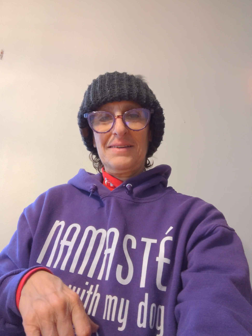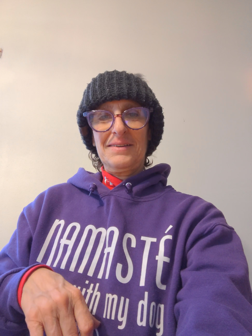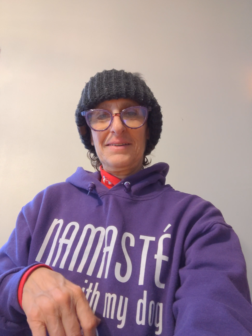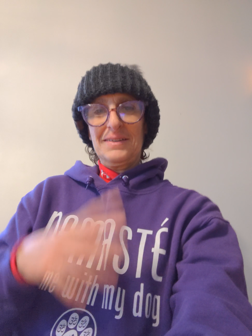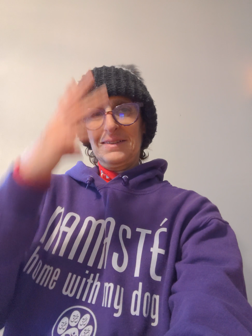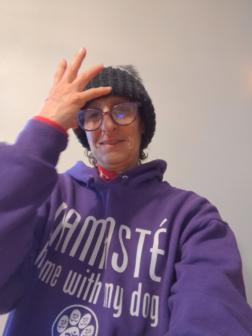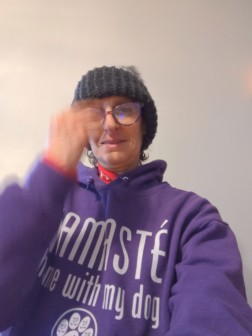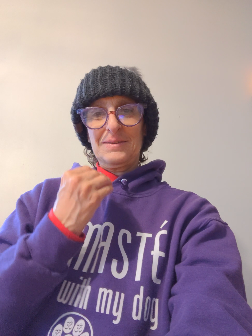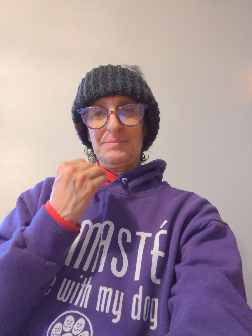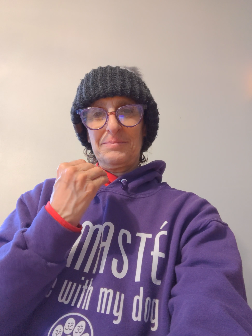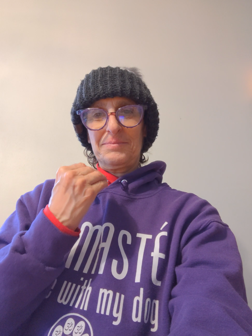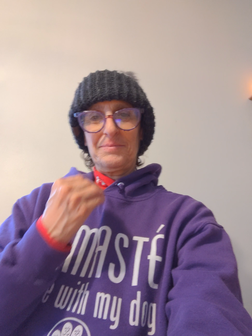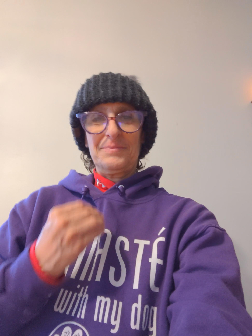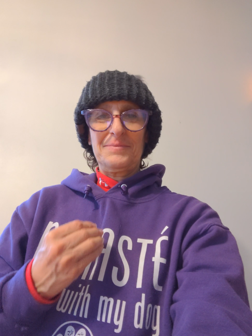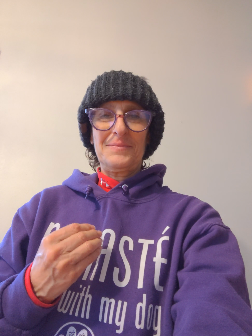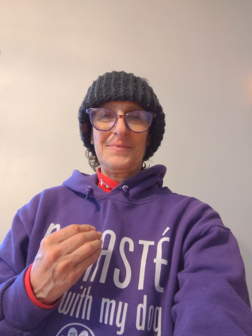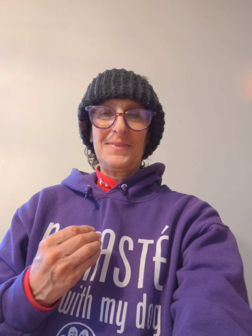sleep